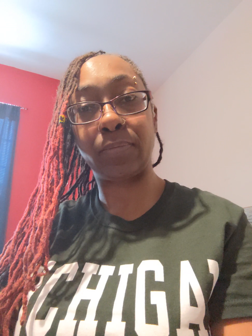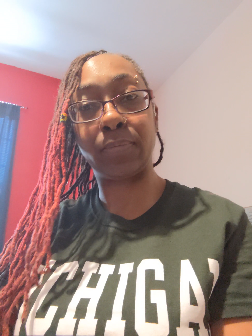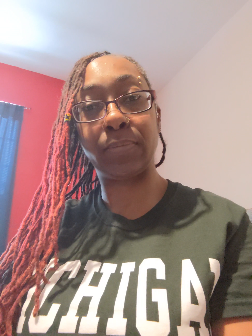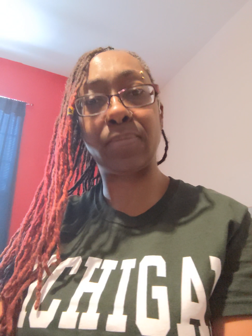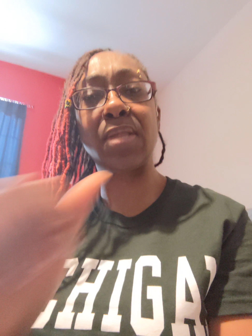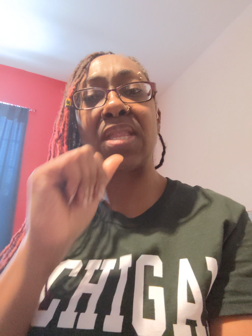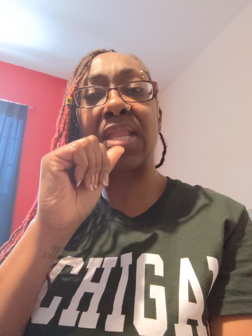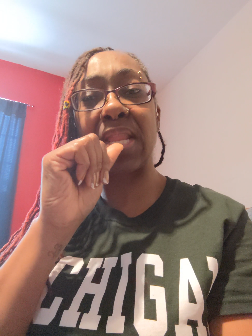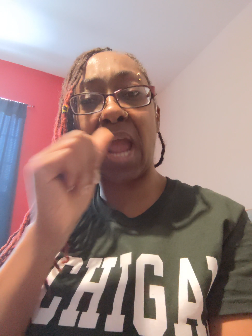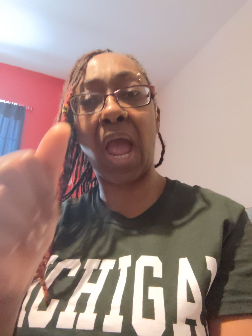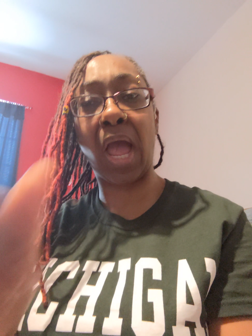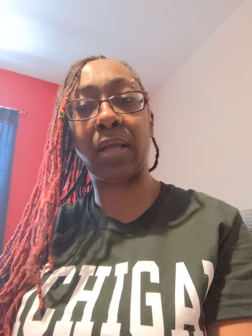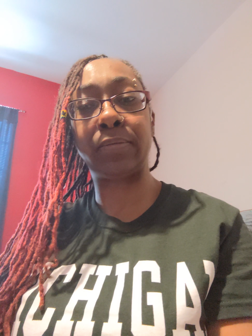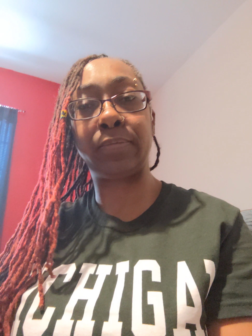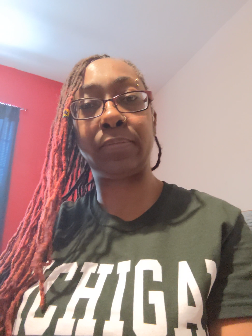not